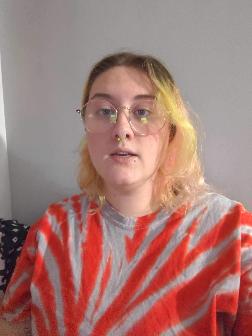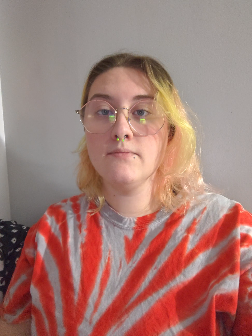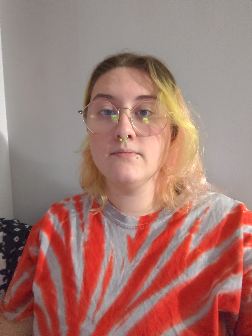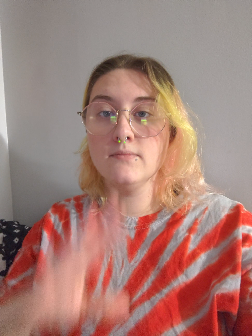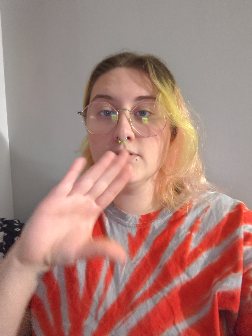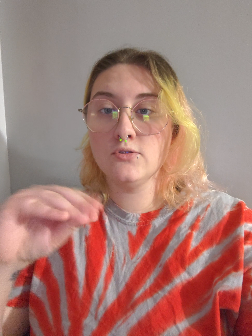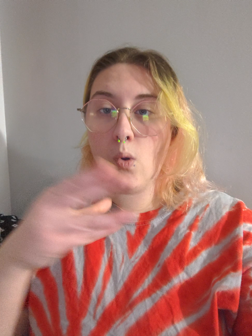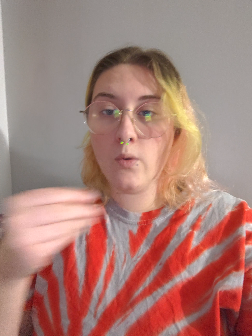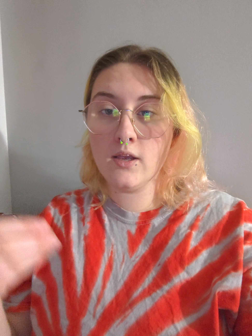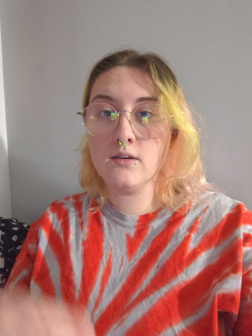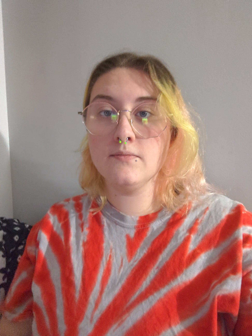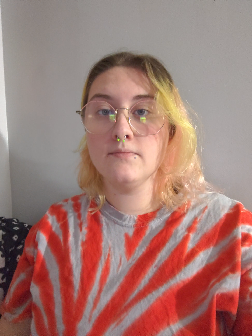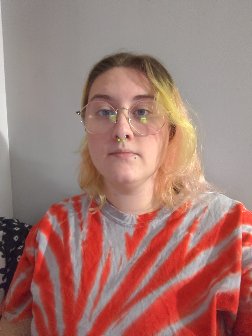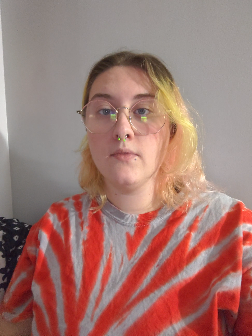story